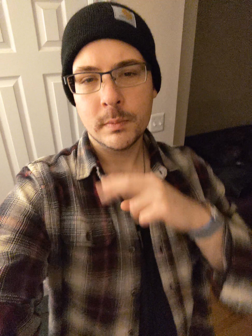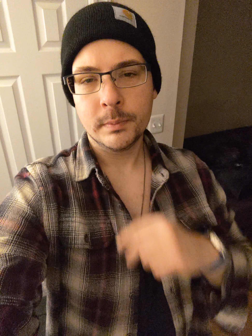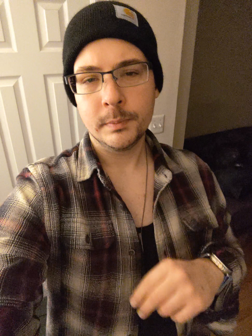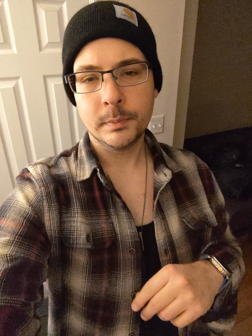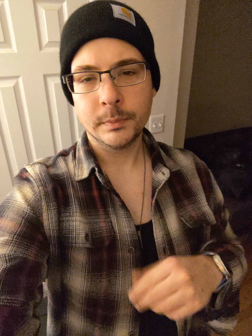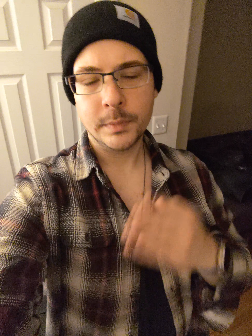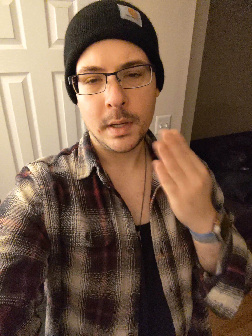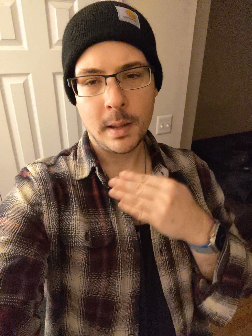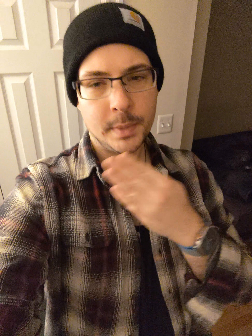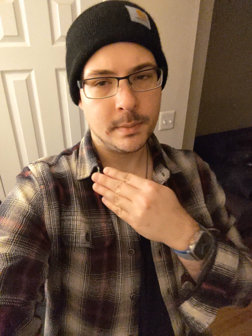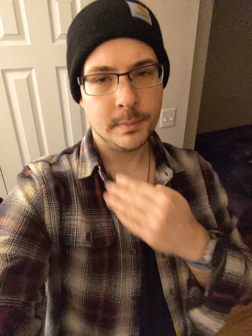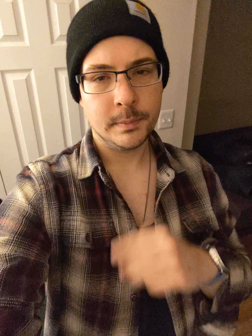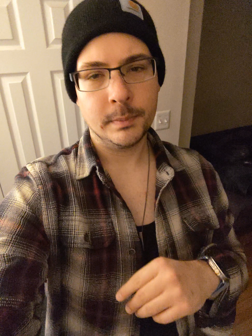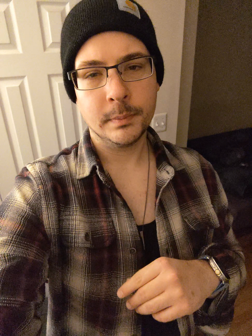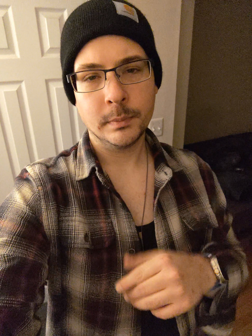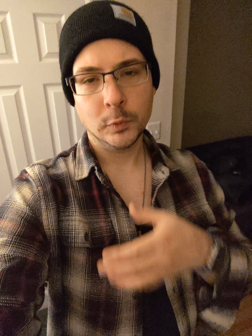napkin